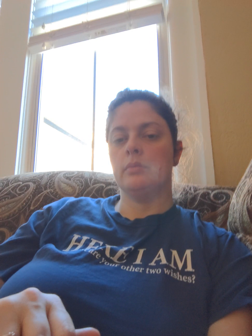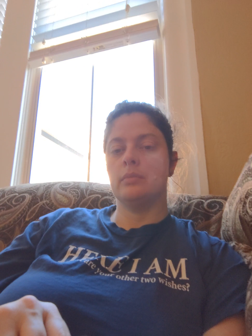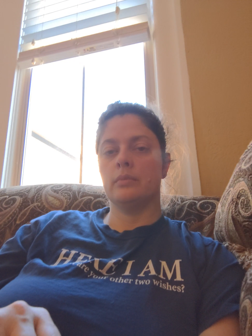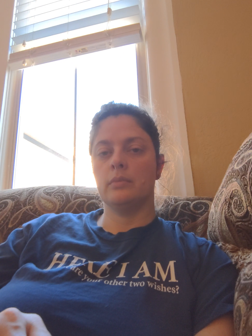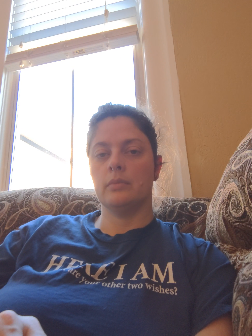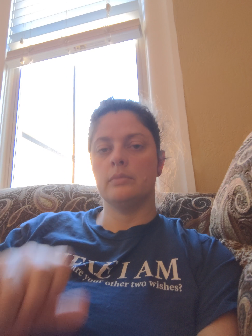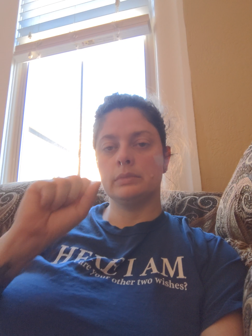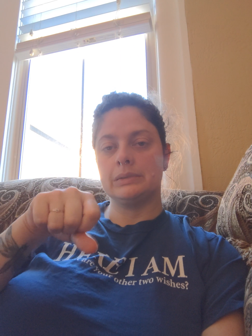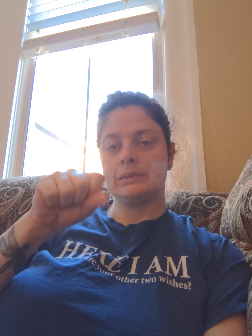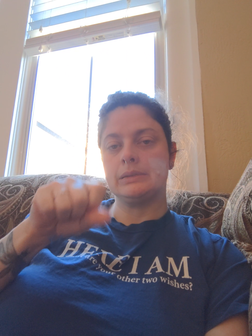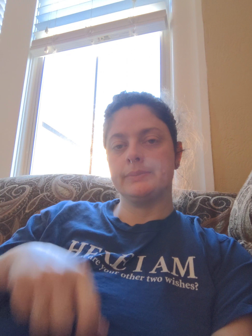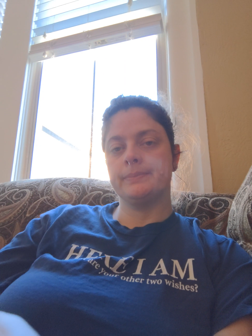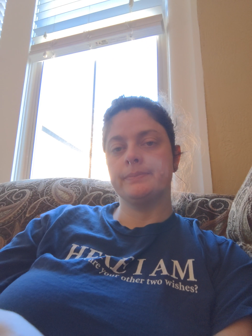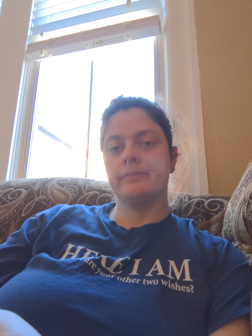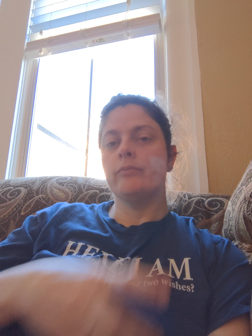yes